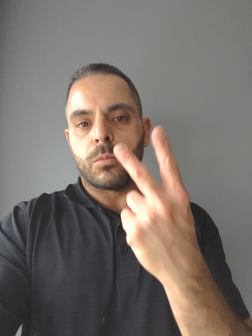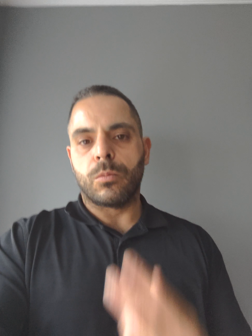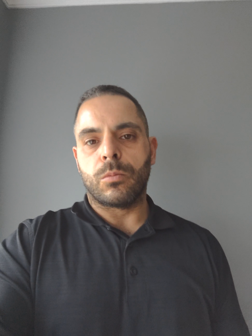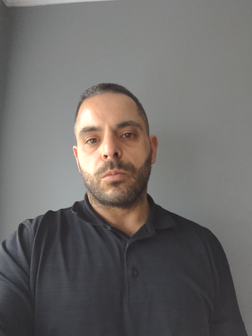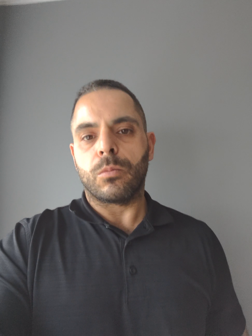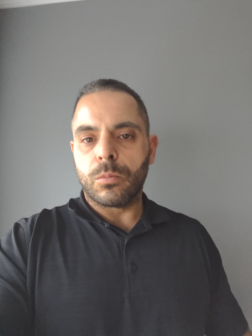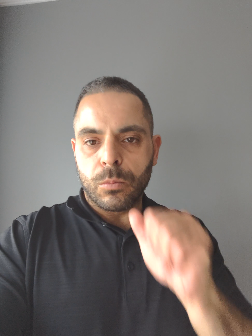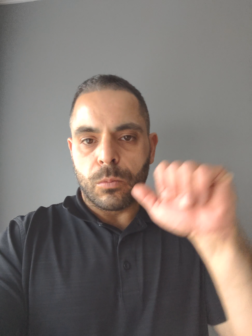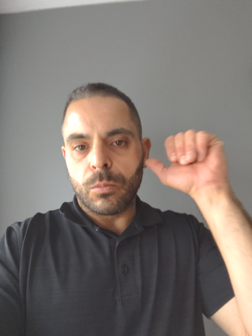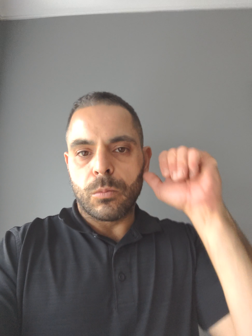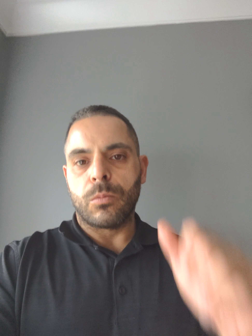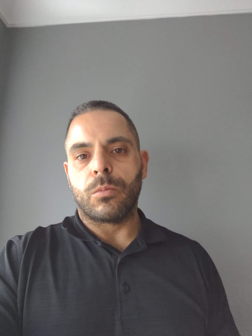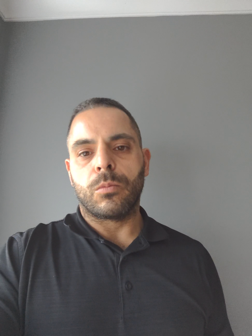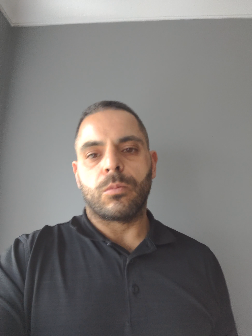yesterday